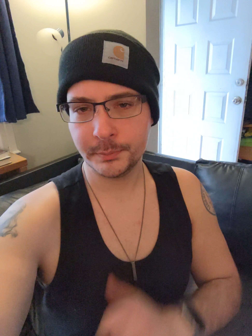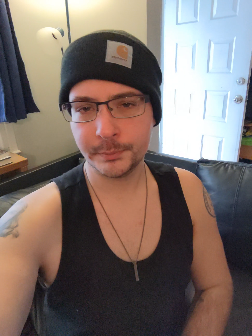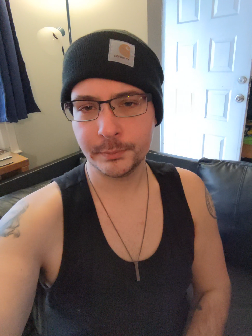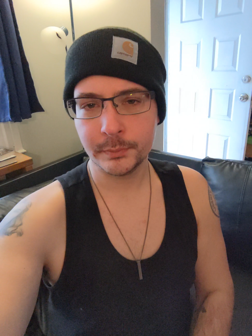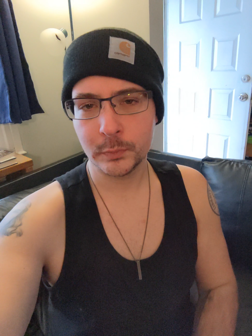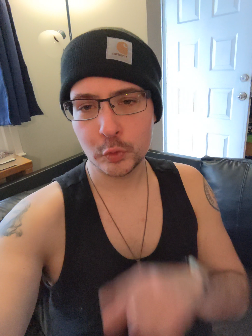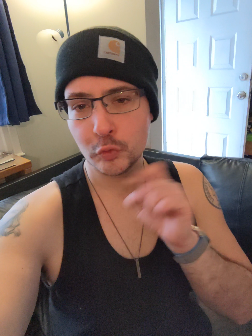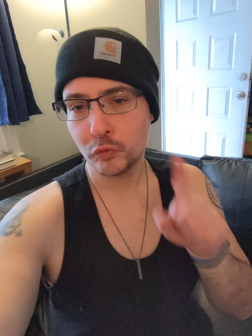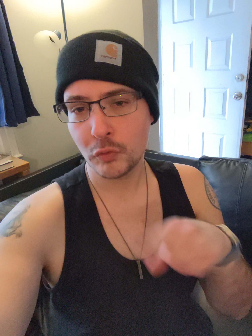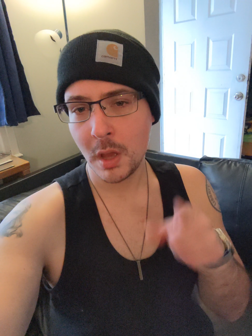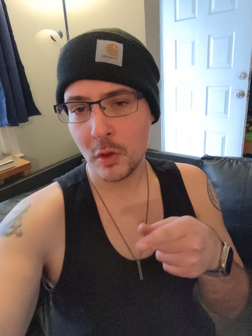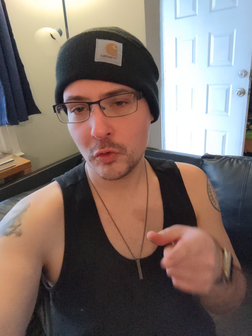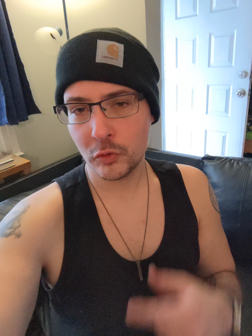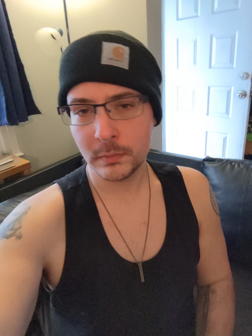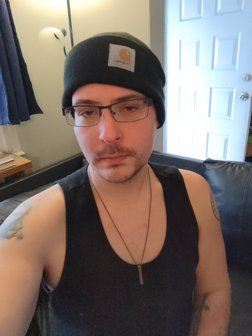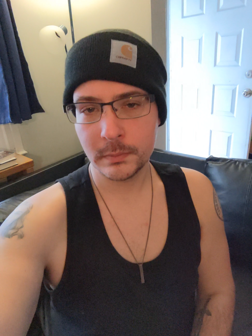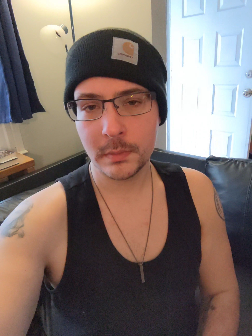dryer